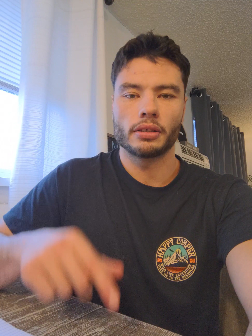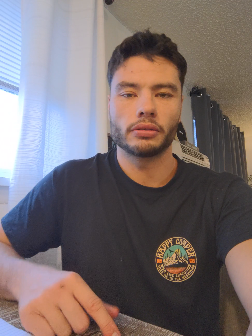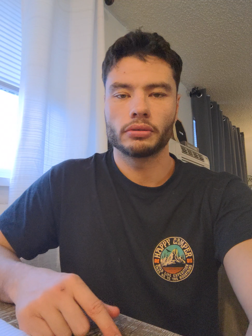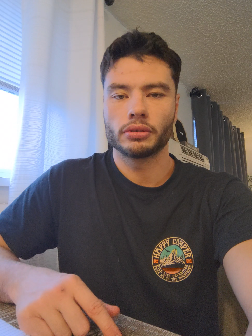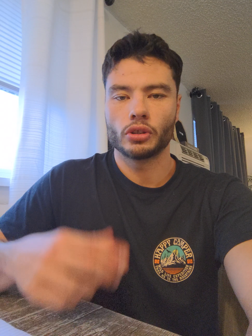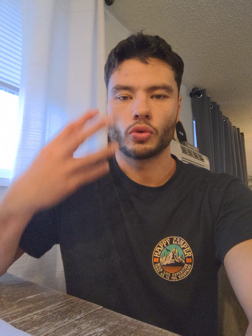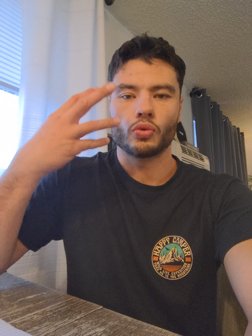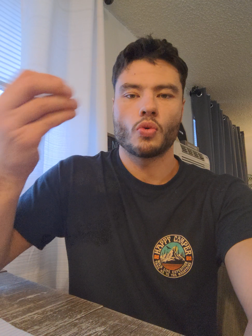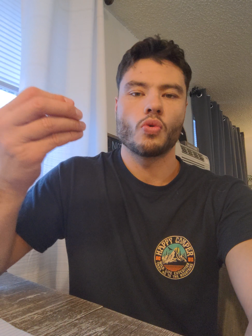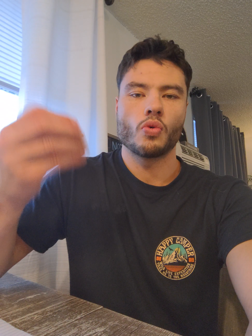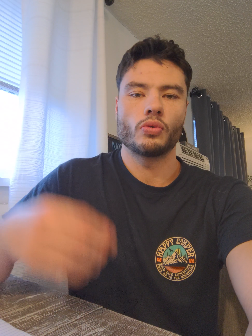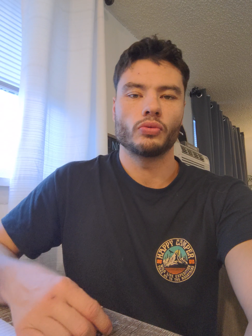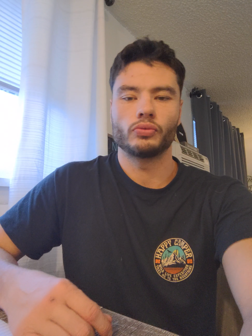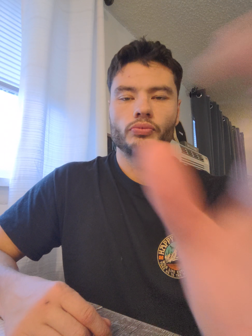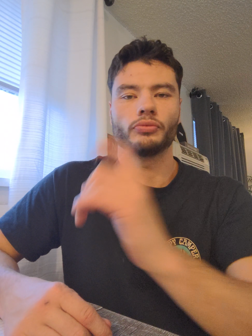go